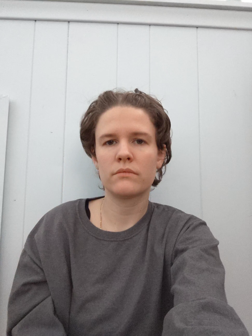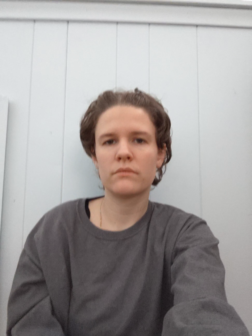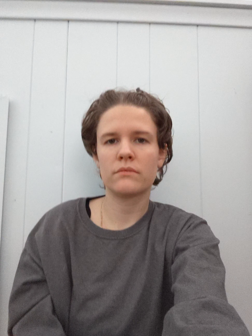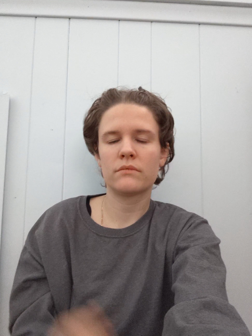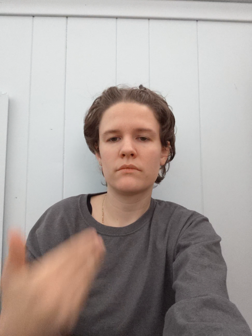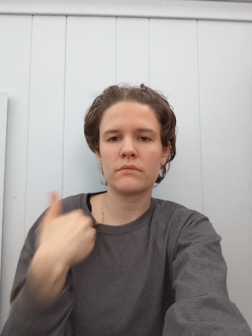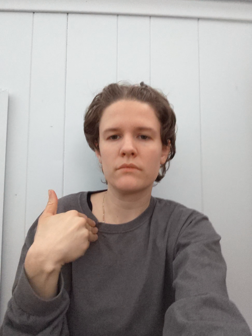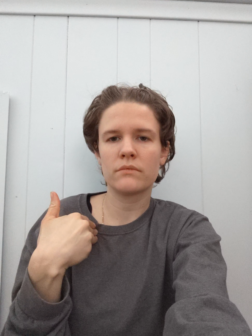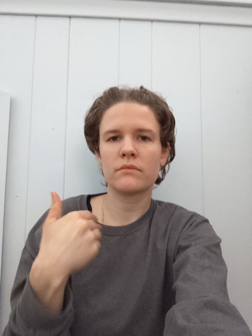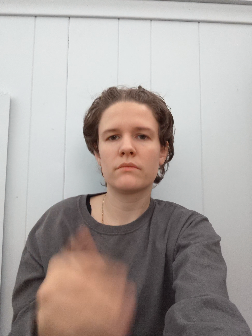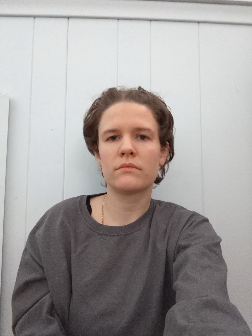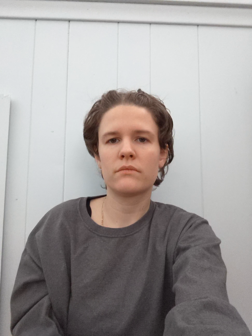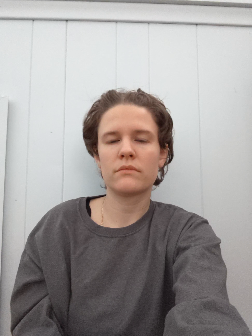have